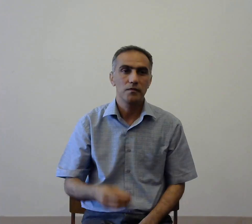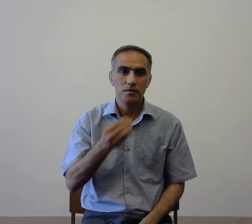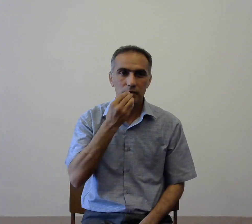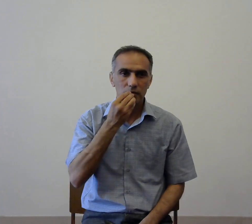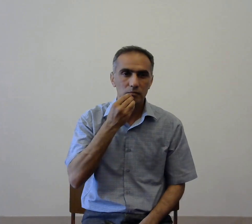yemək